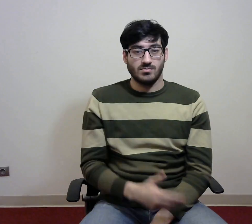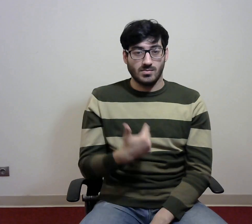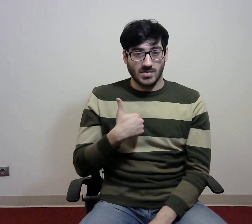mən